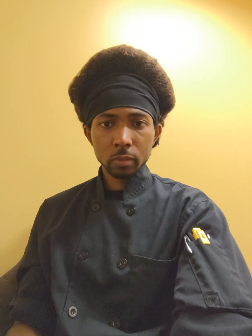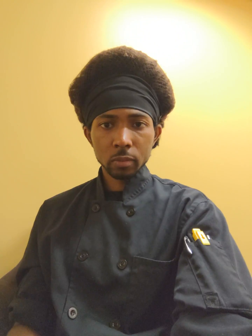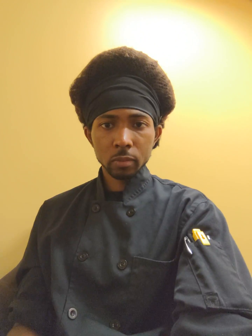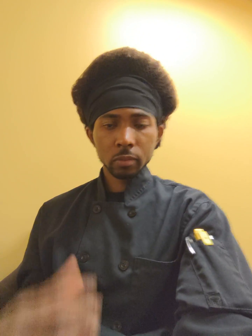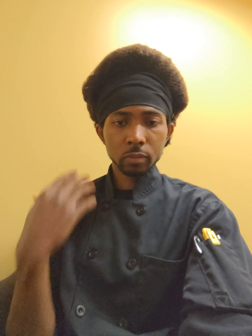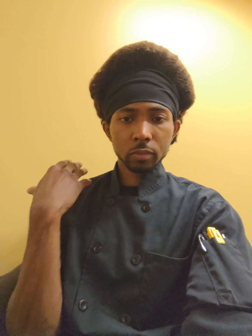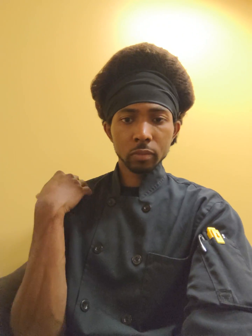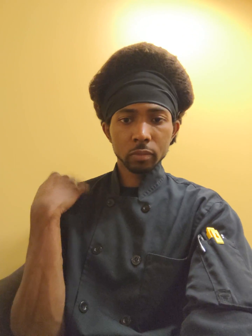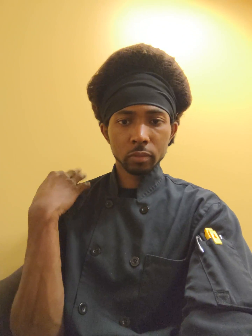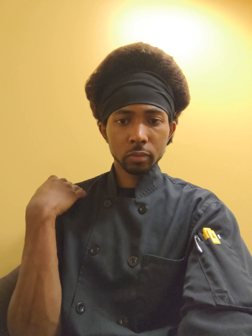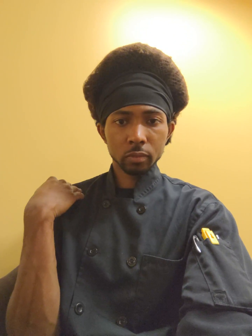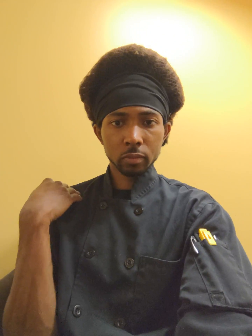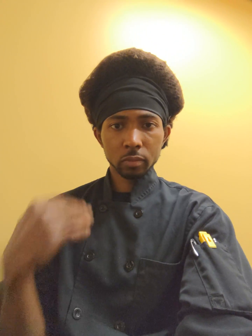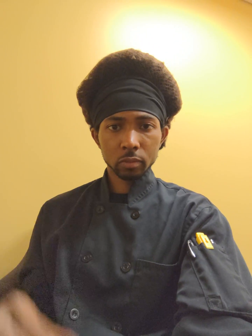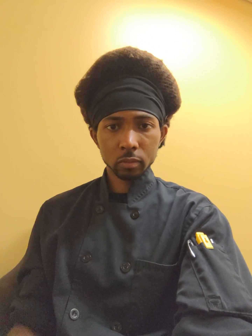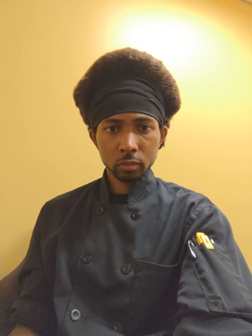shoulder